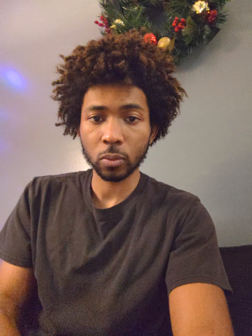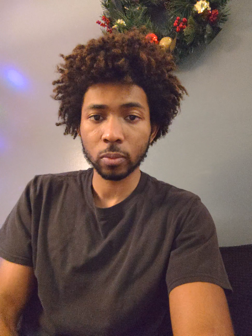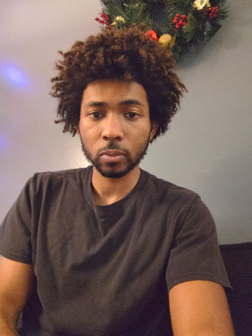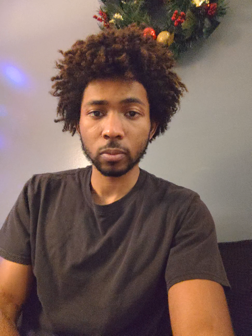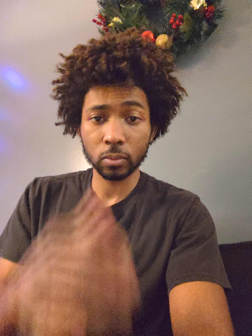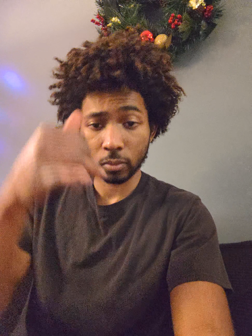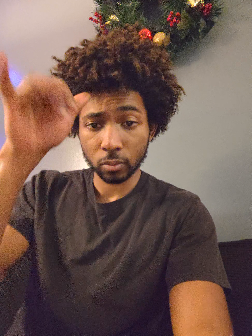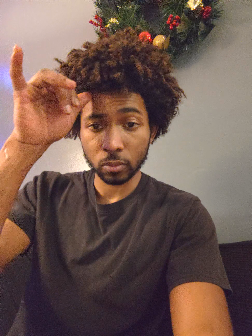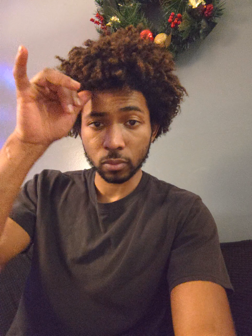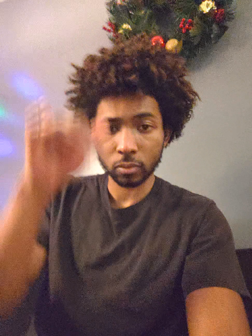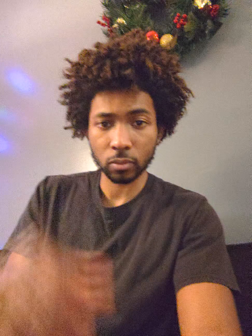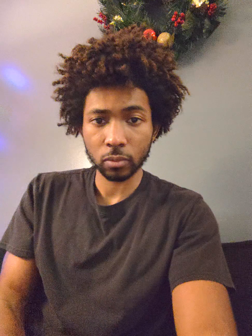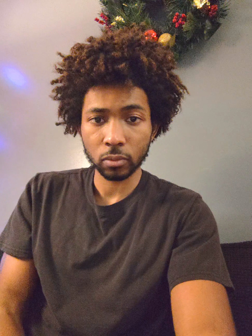cow